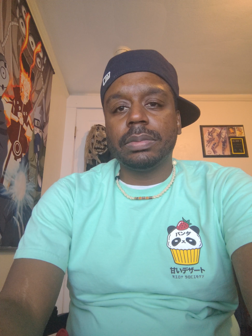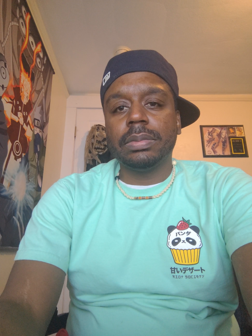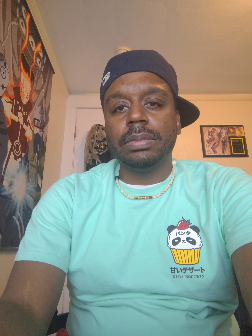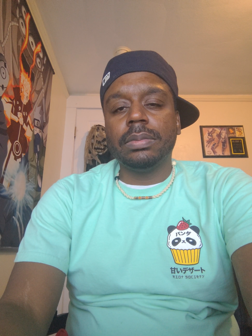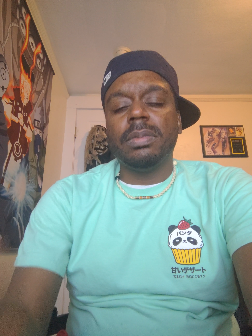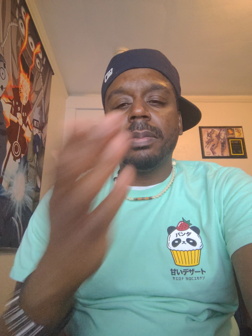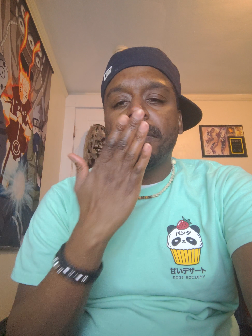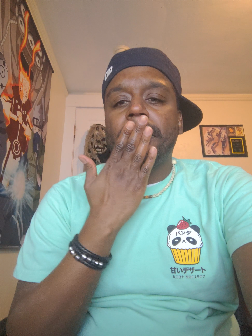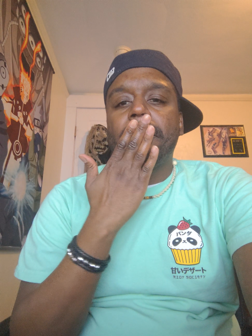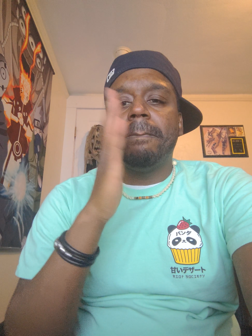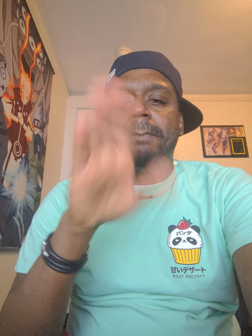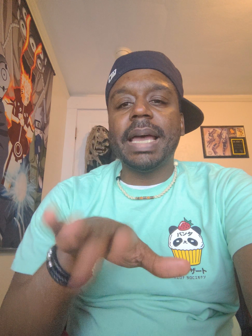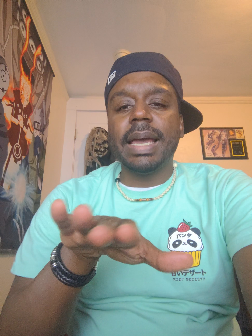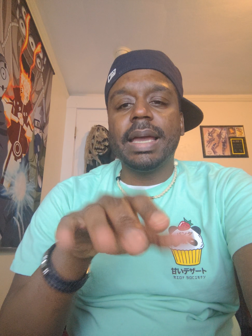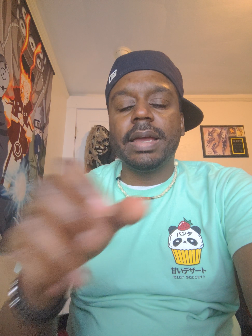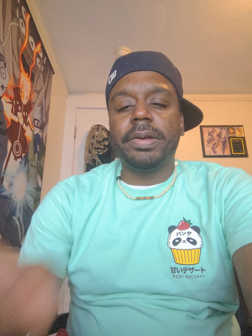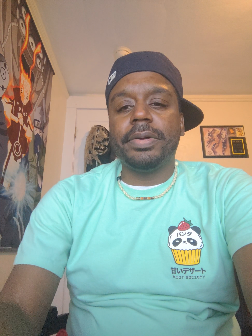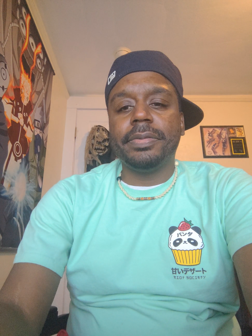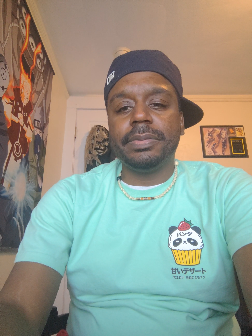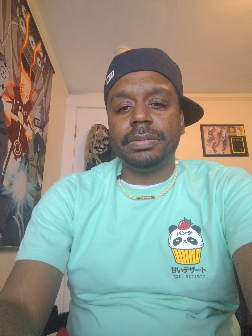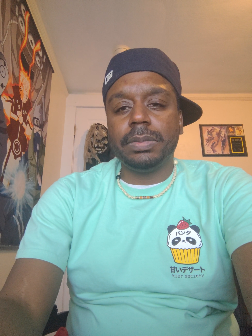bad